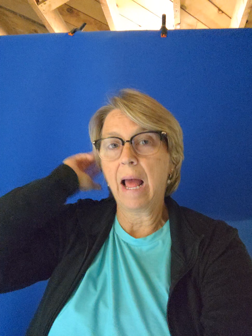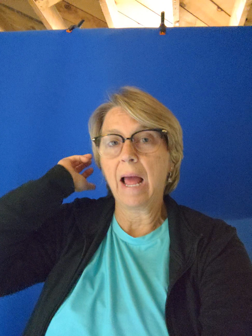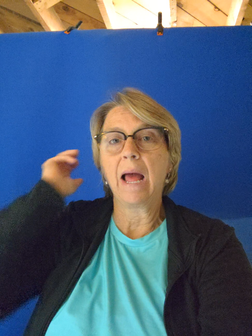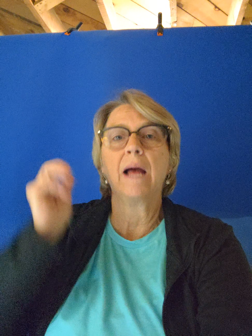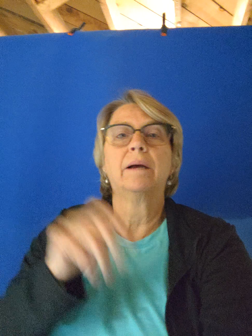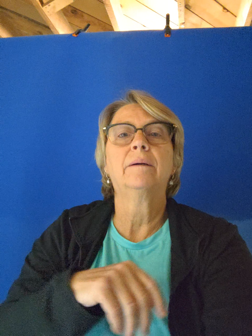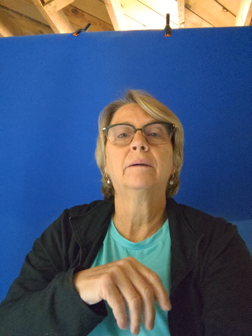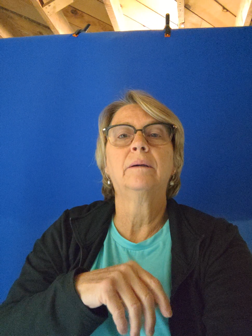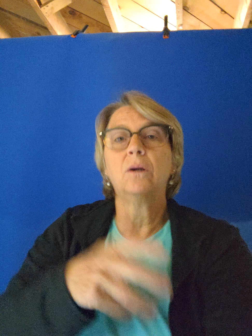lion